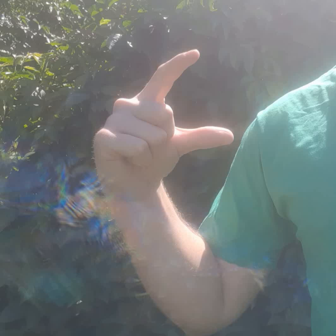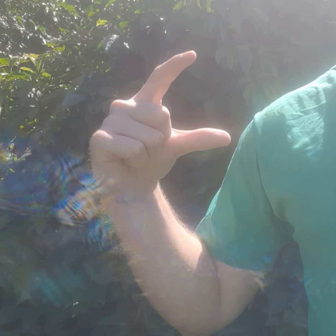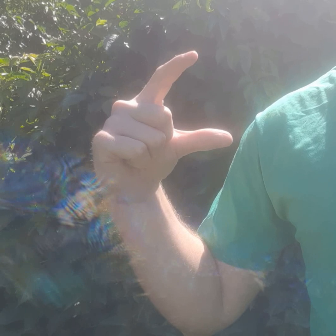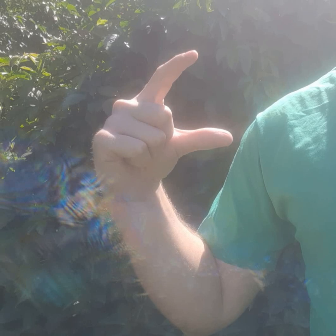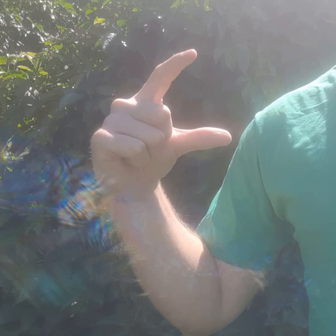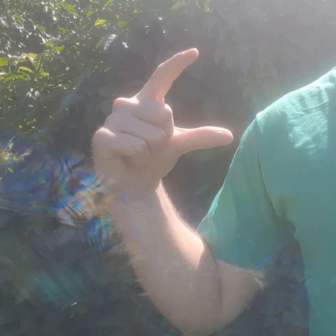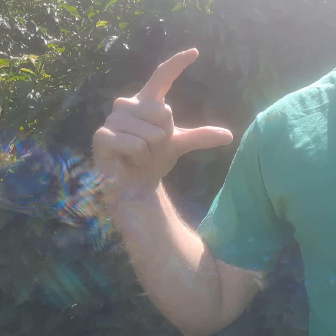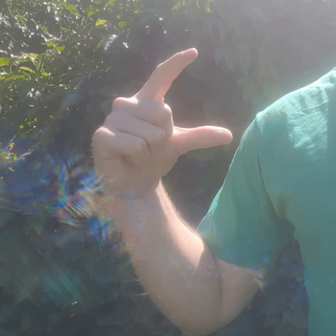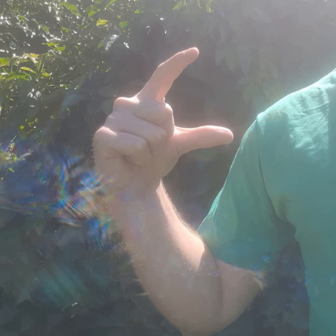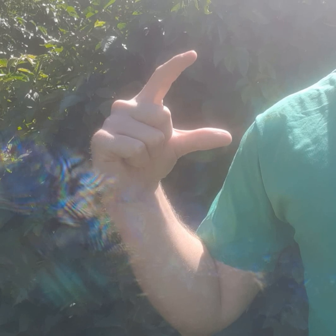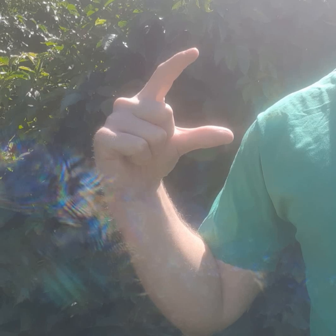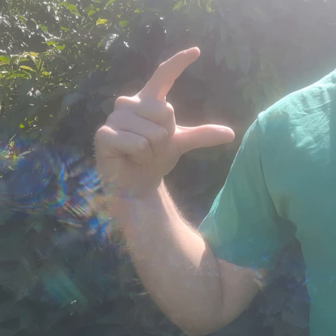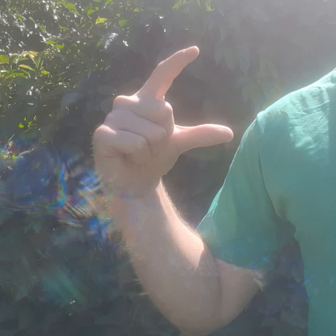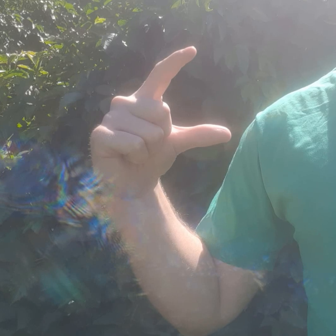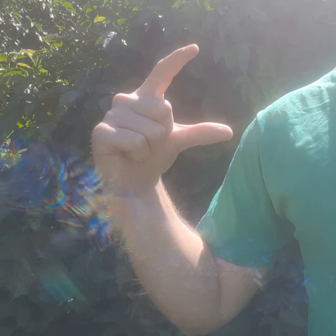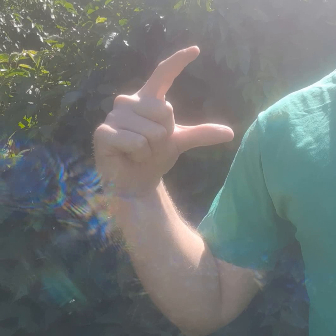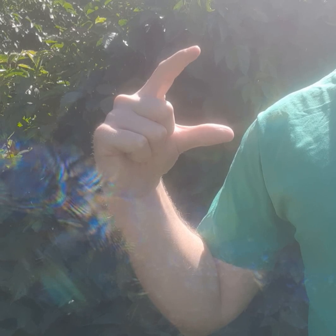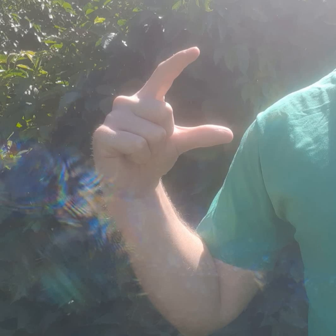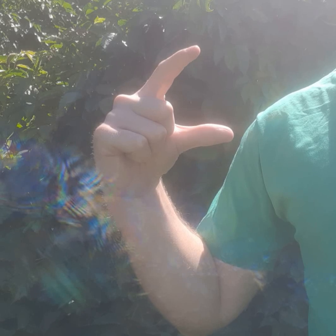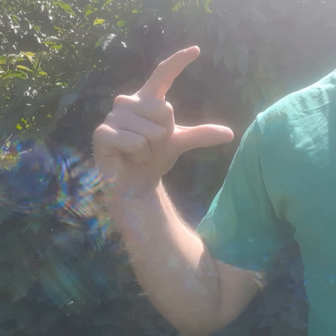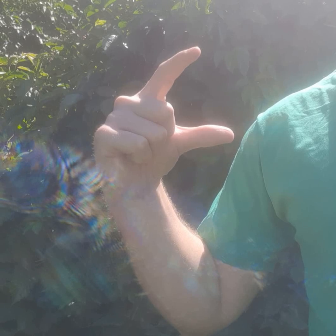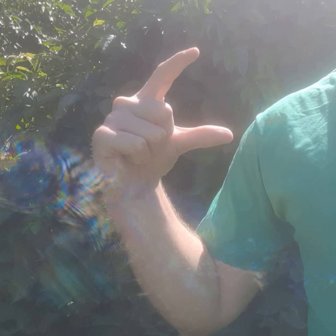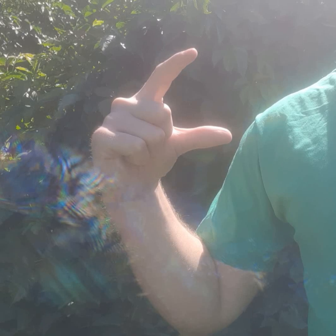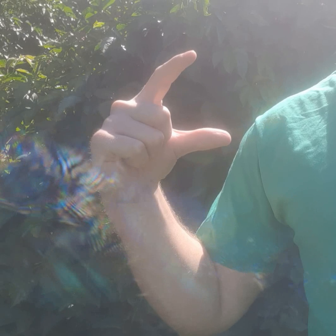Є